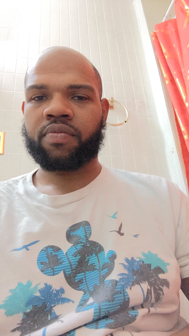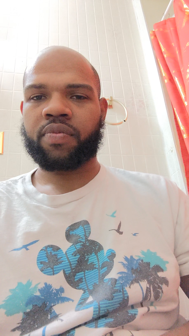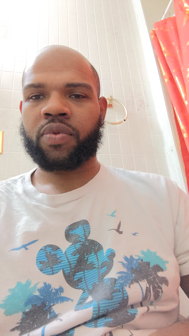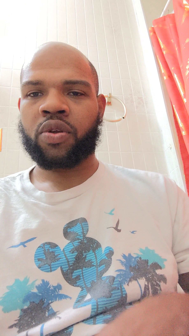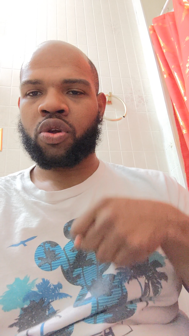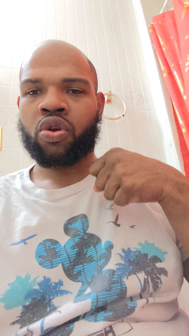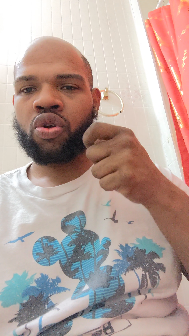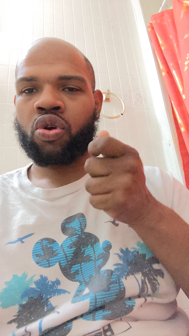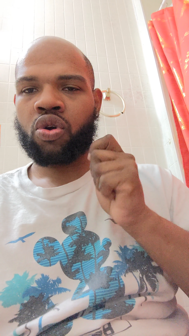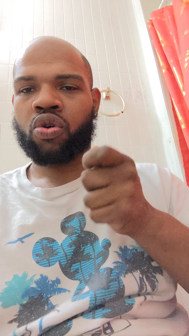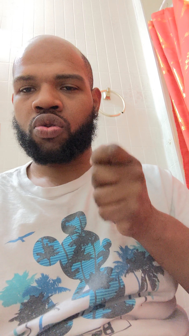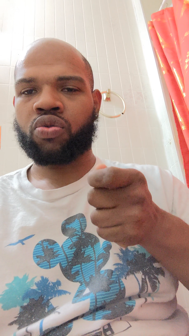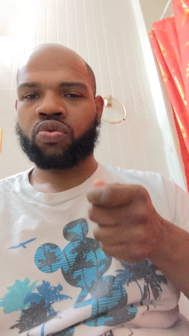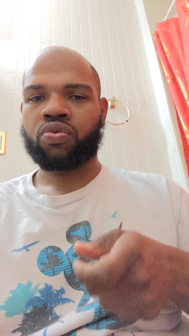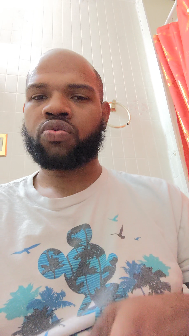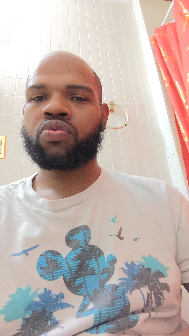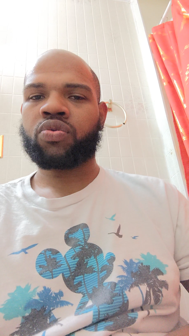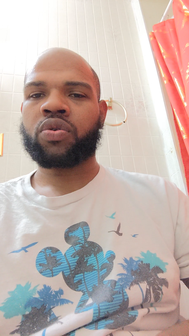cart